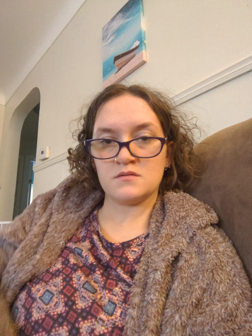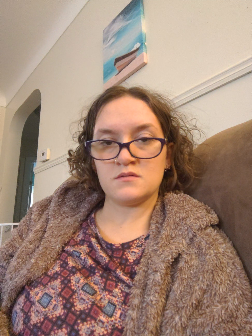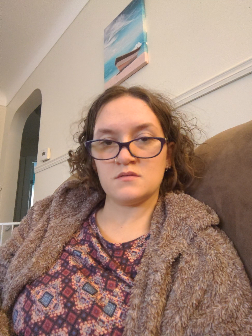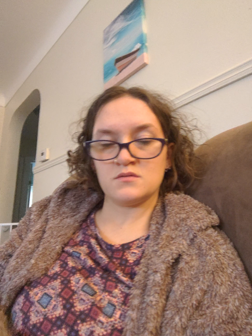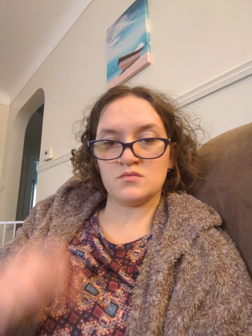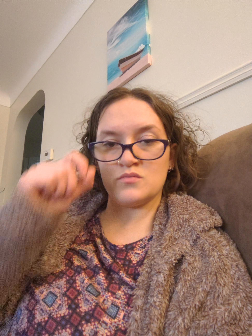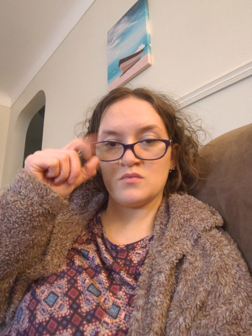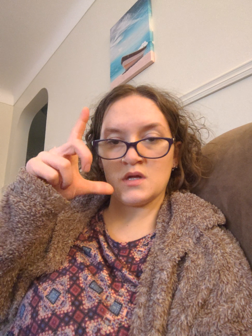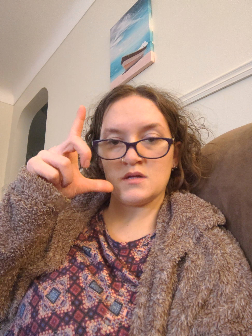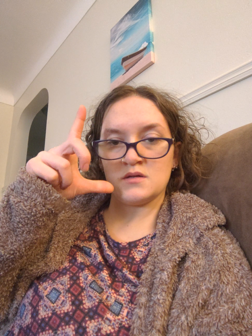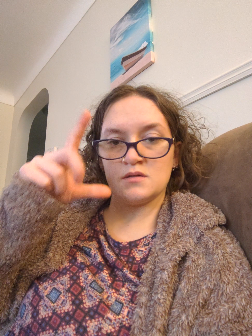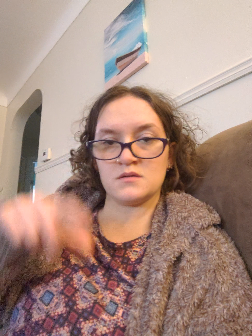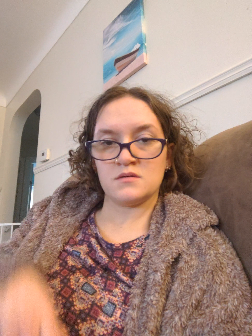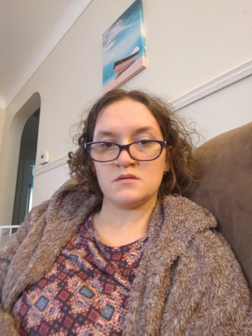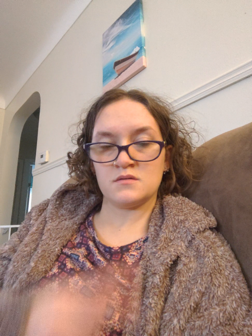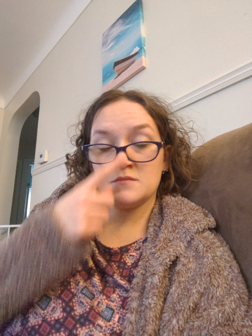wake